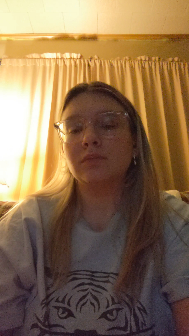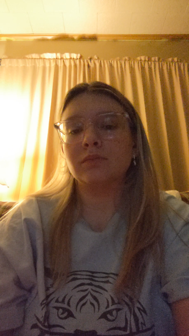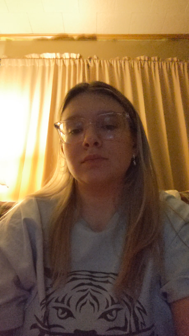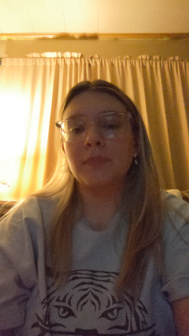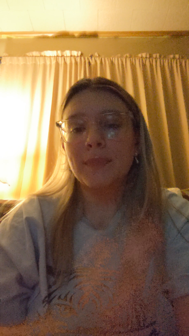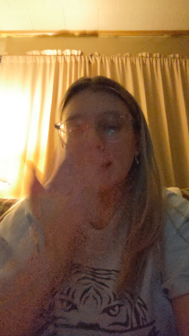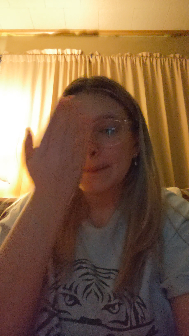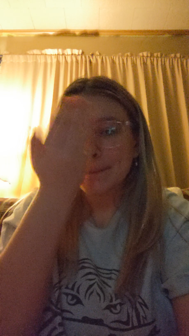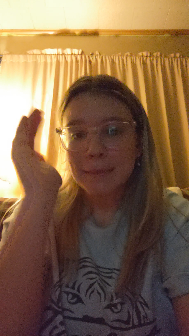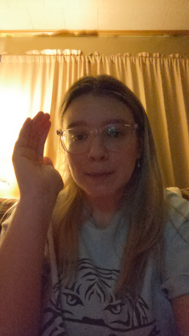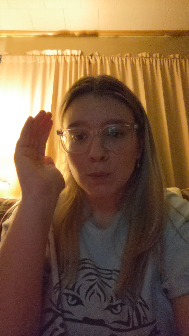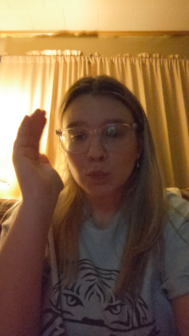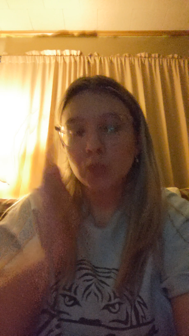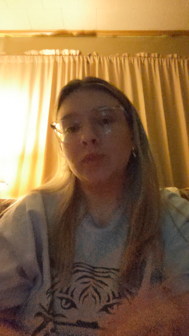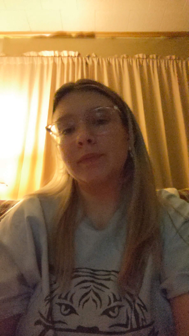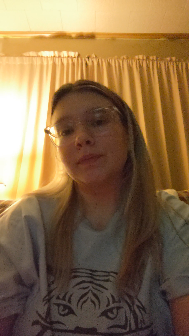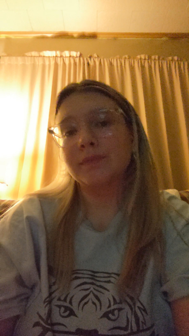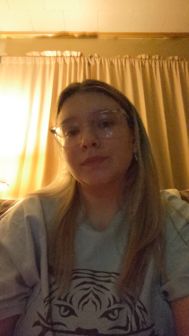peekaboo